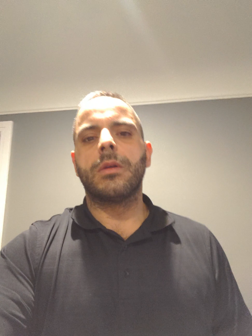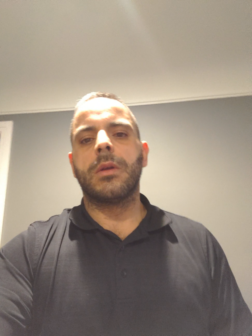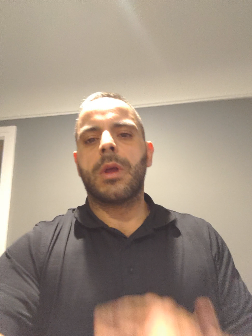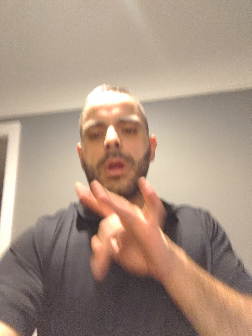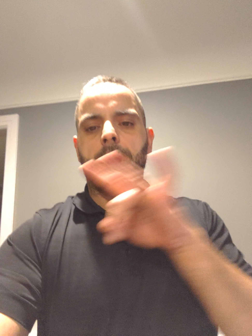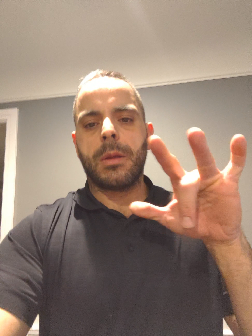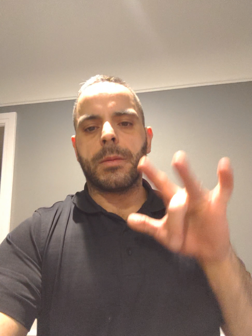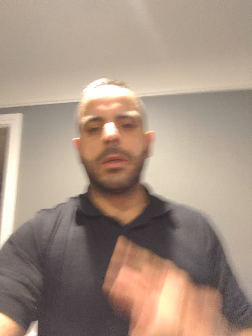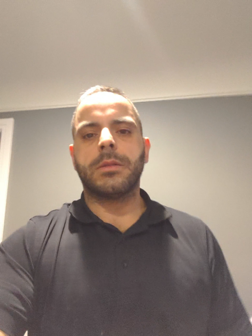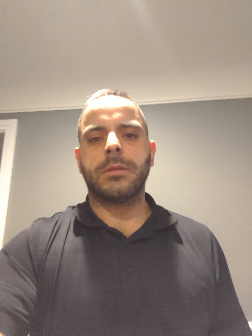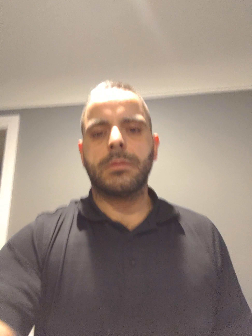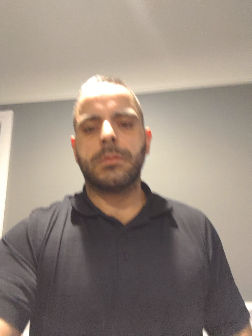empty